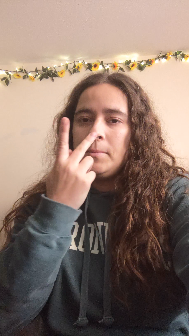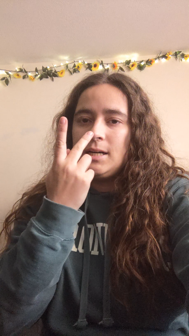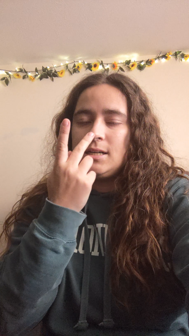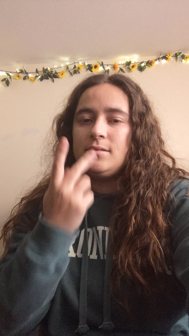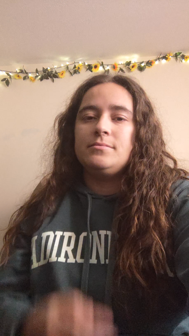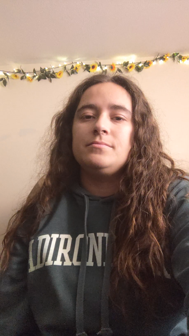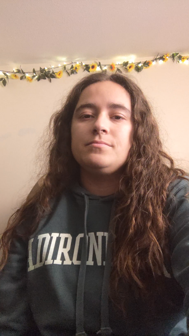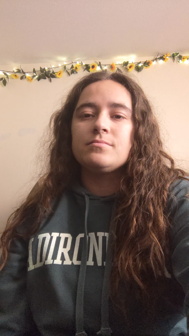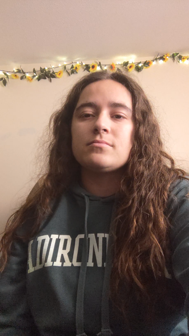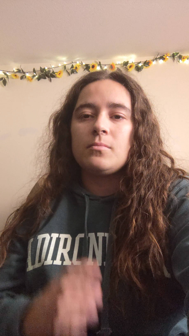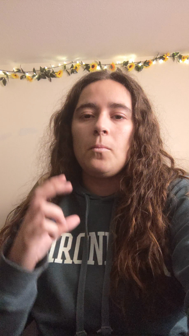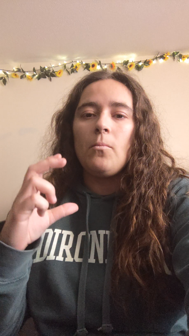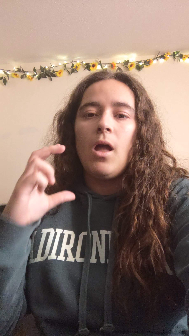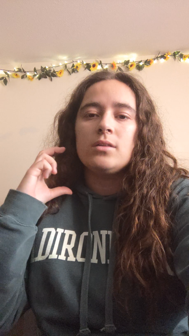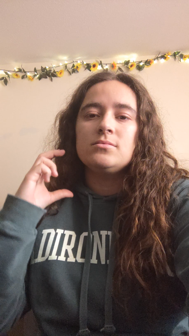bus